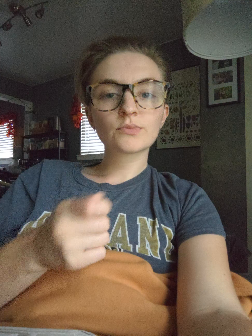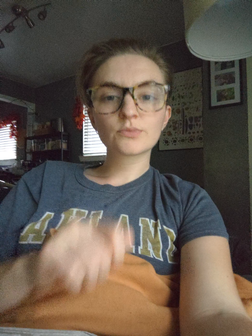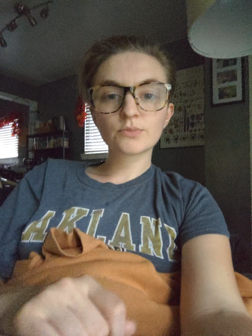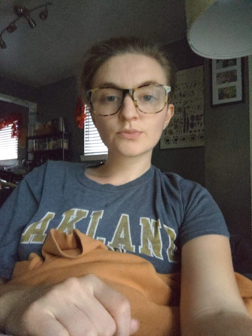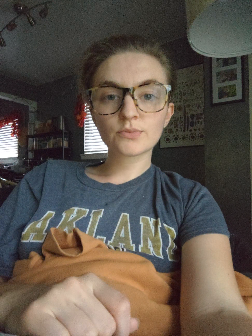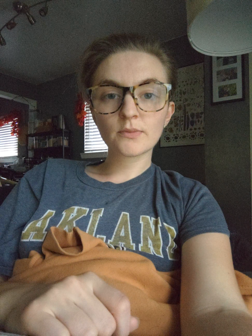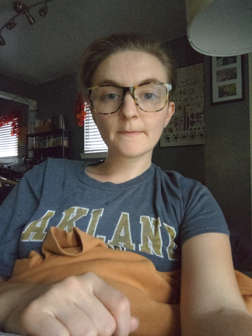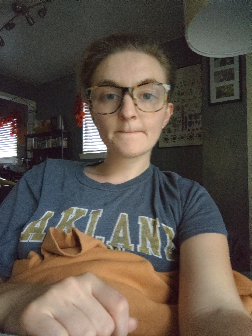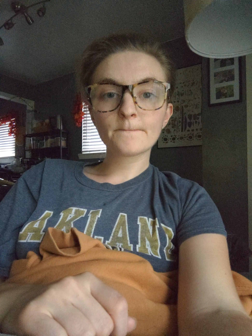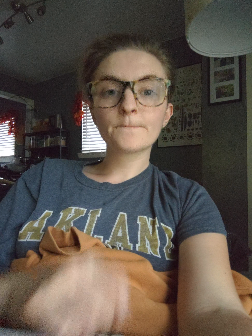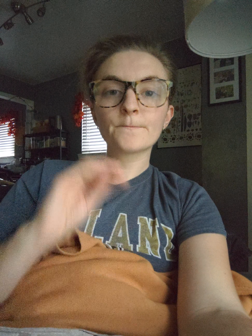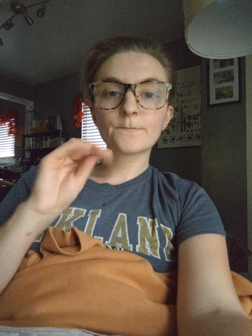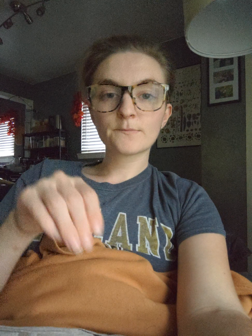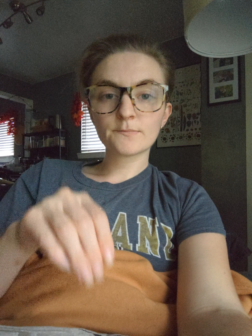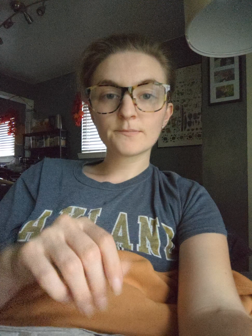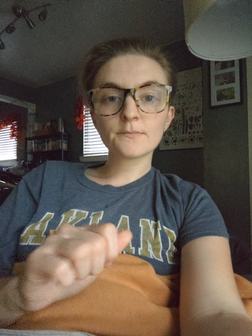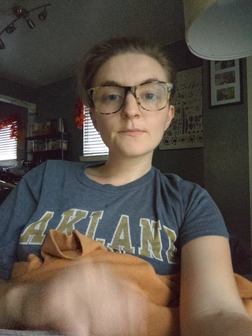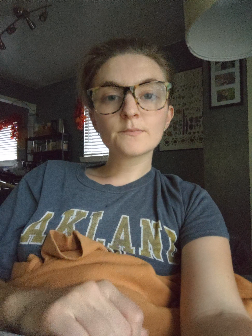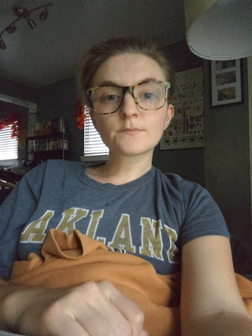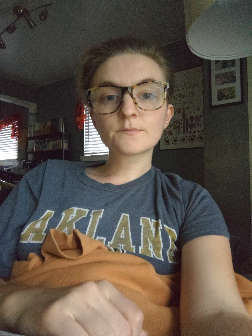put